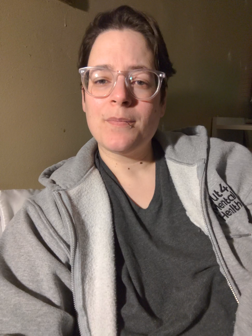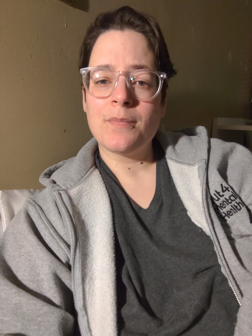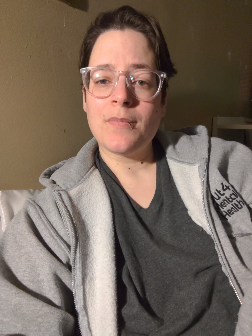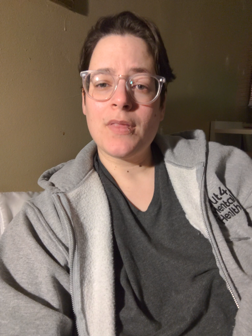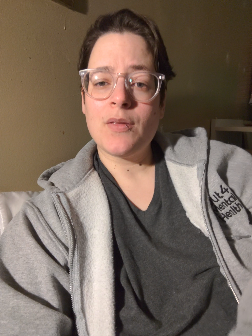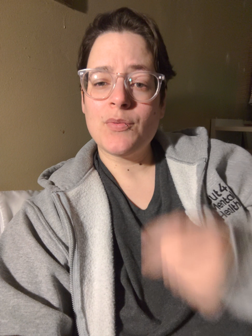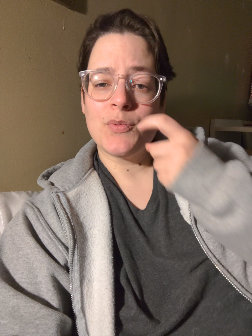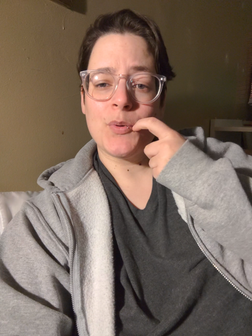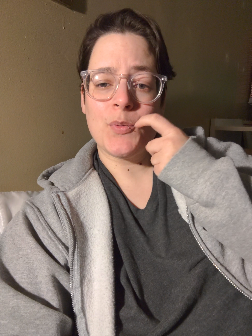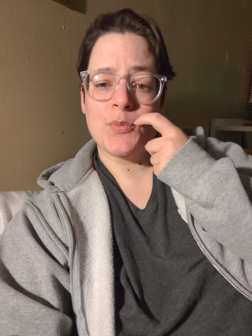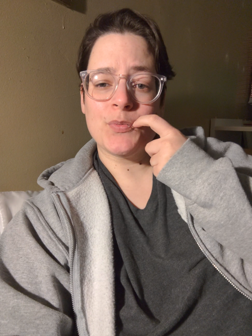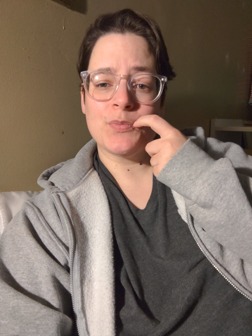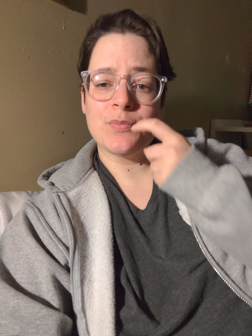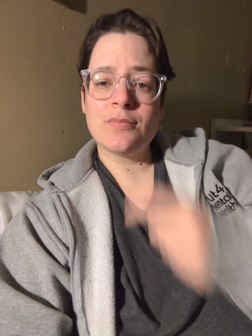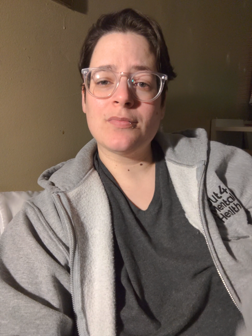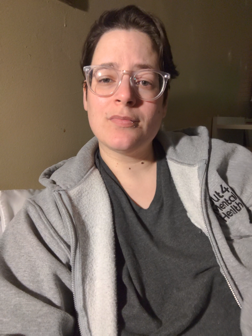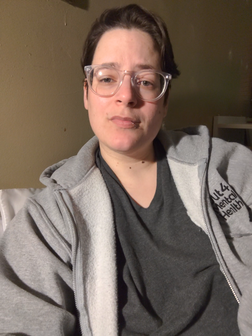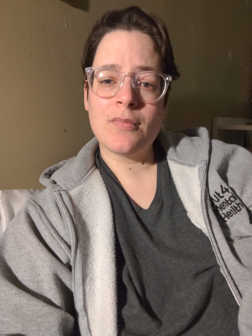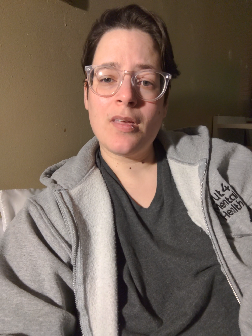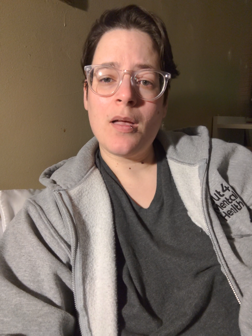tooth